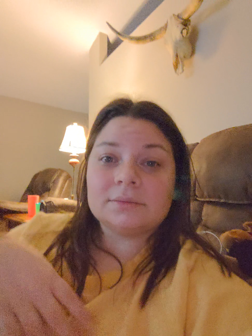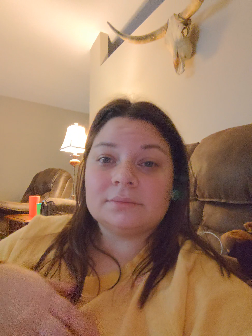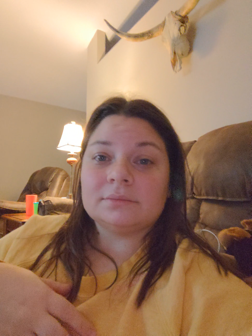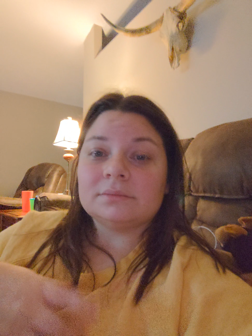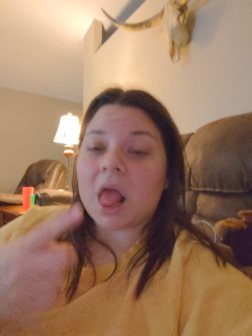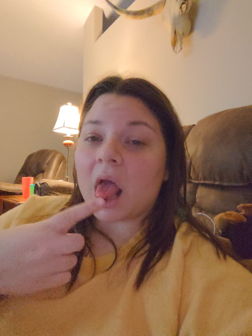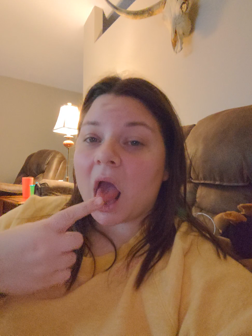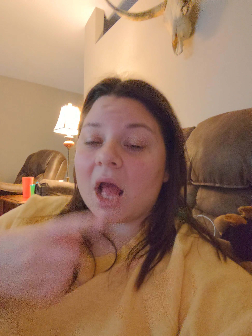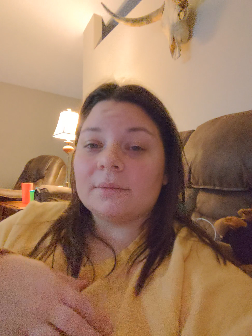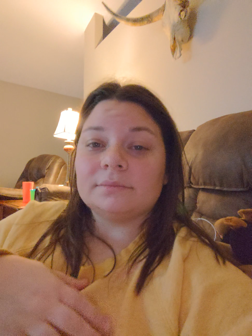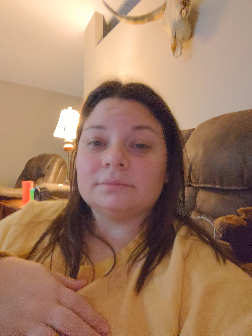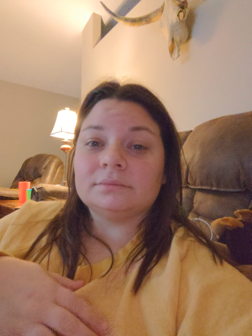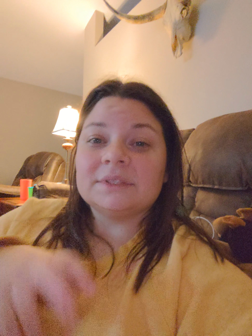tongue